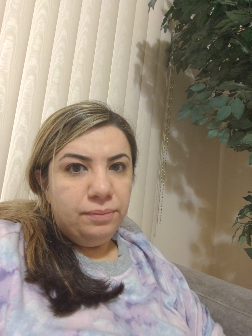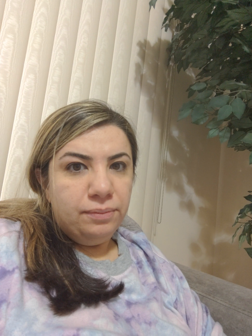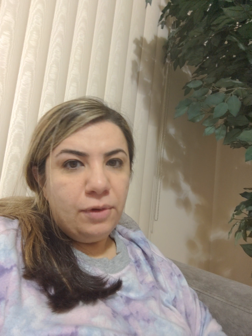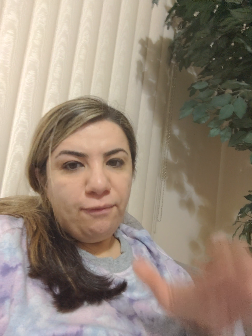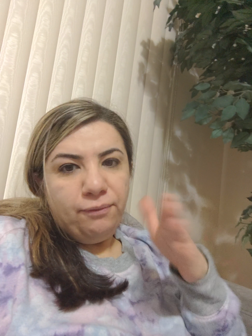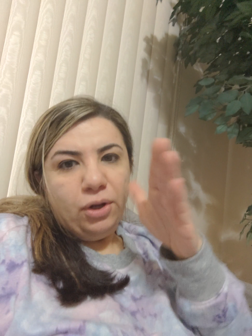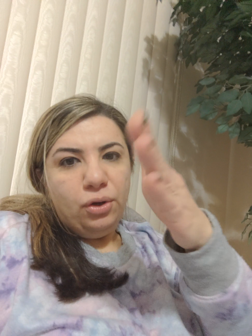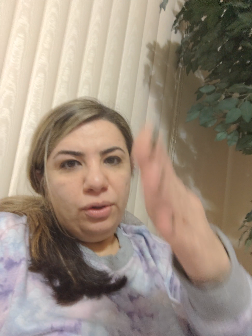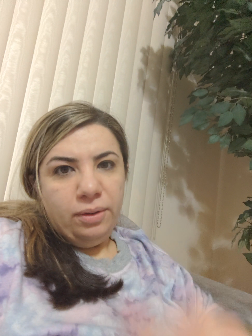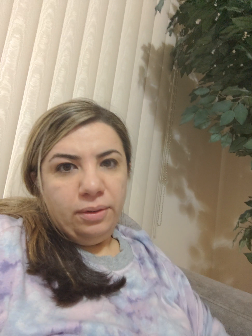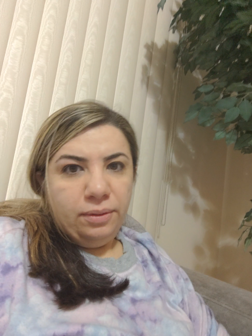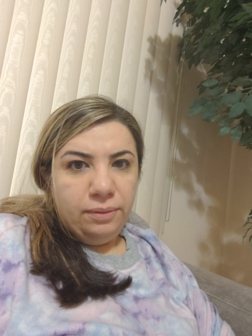fish